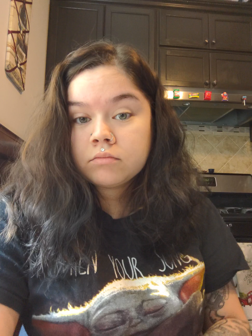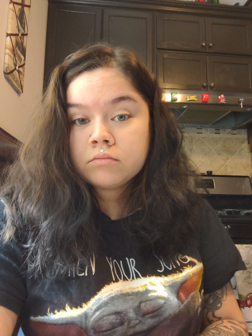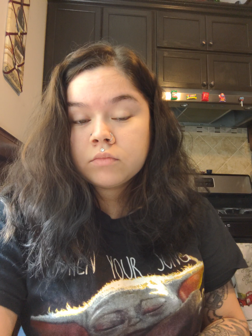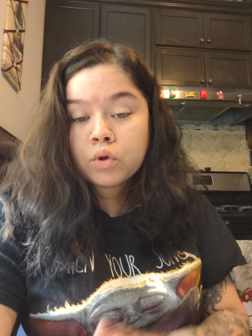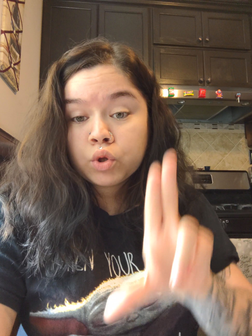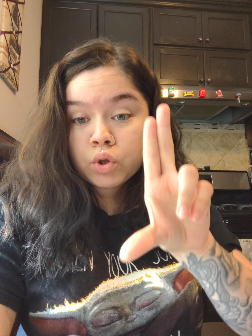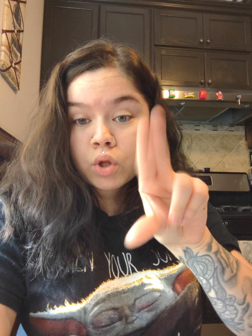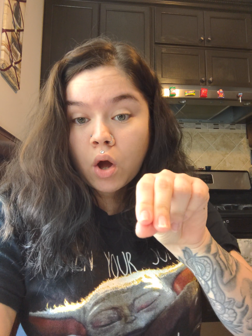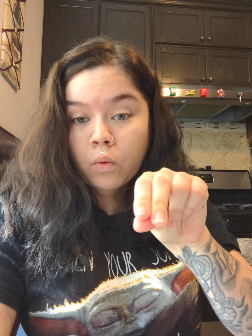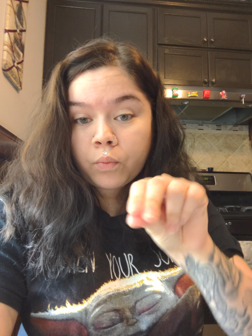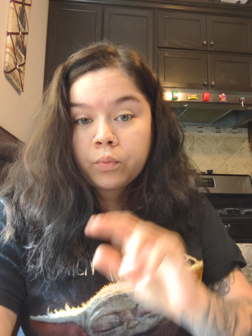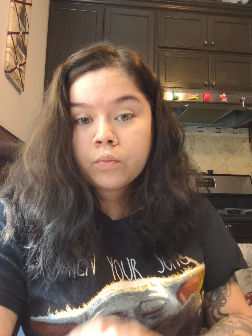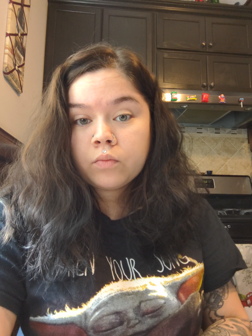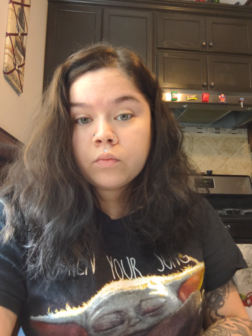no